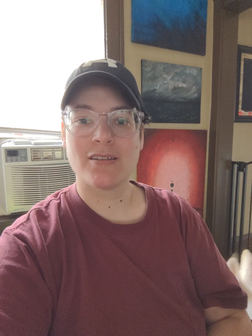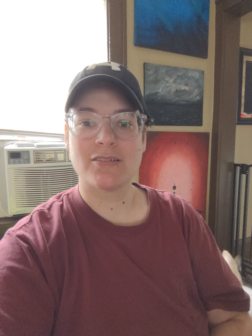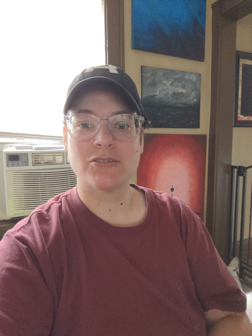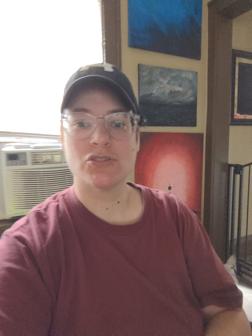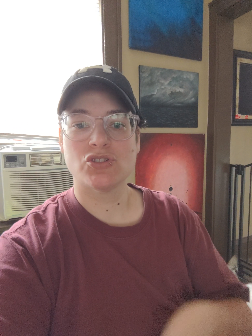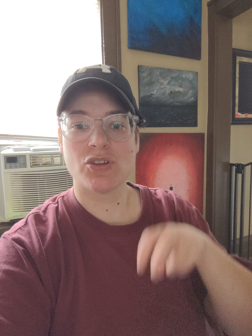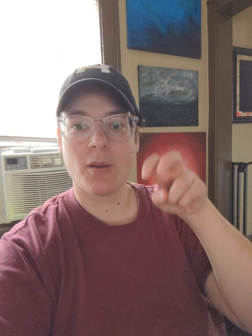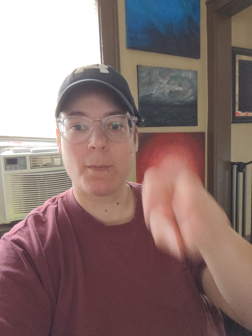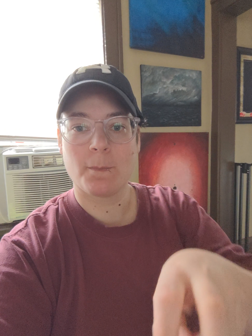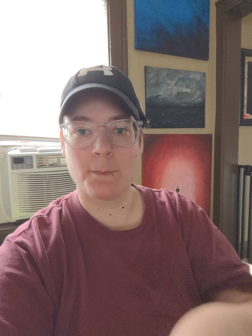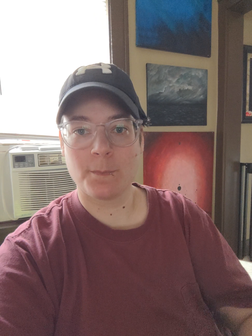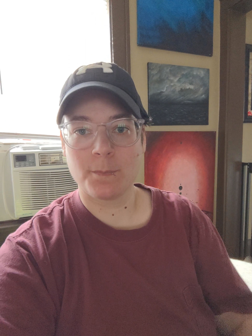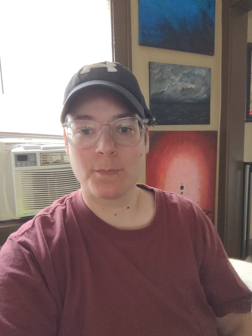jump